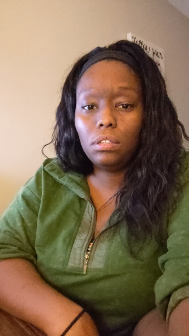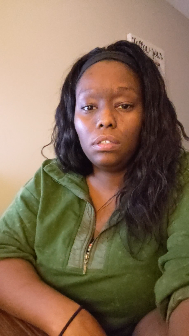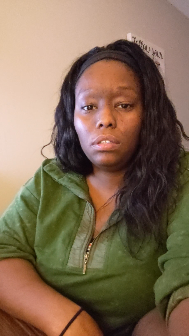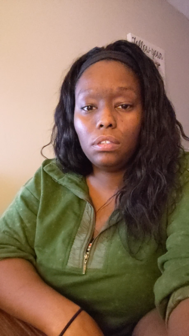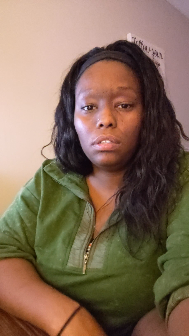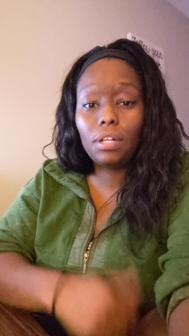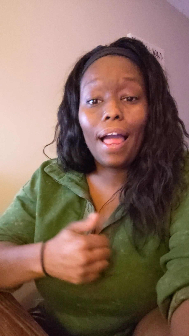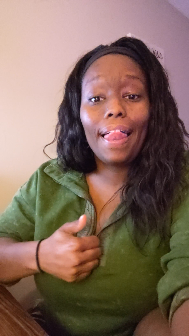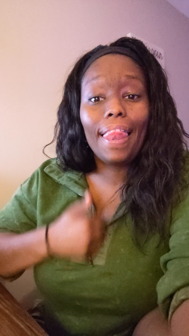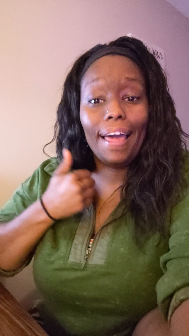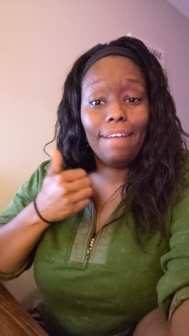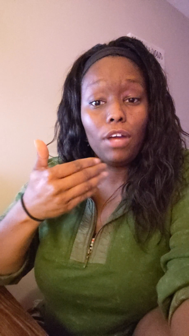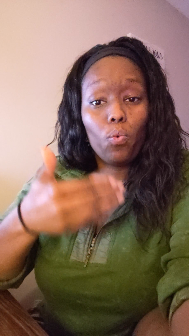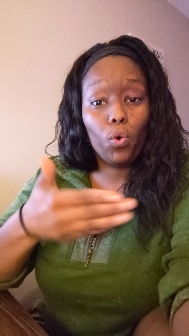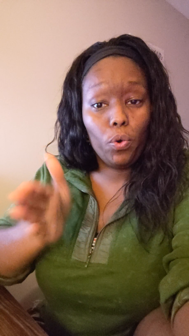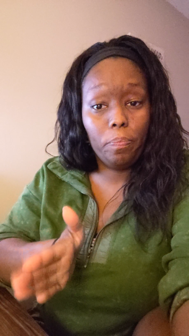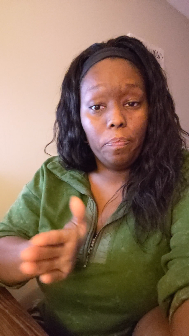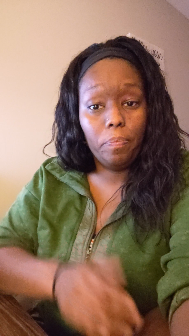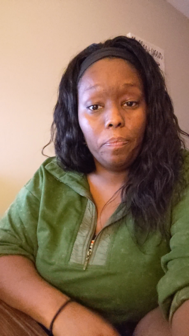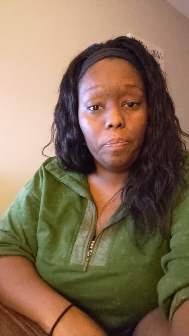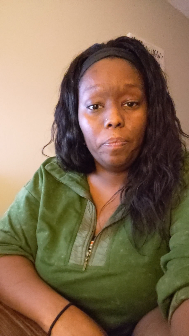living room